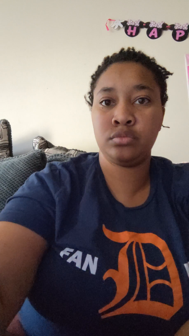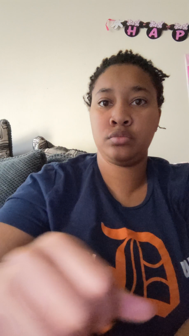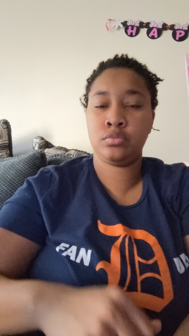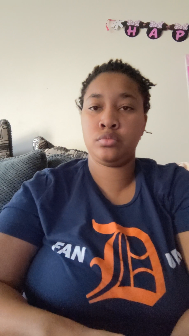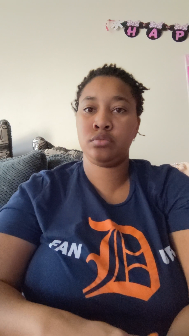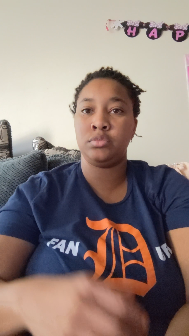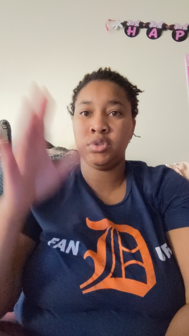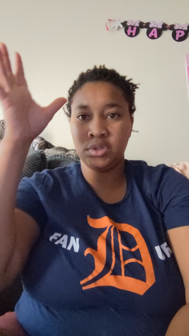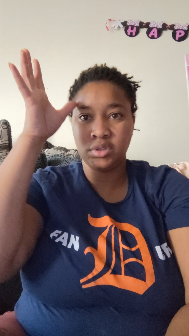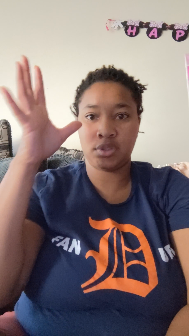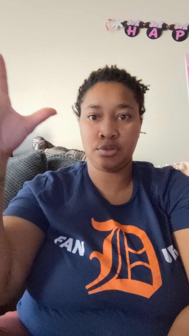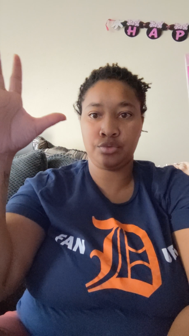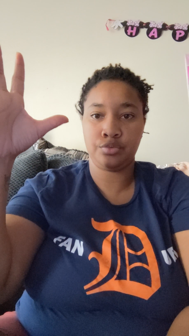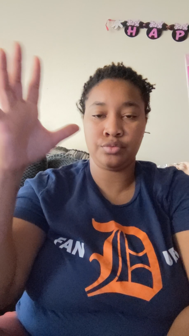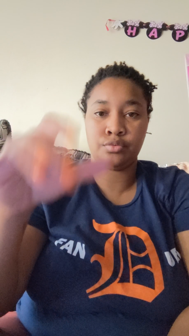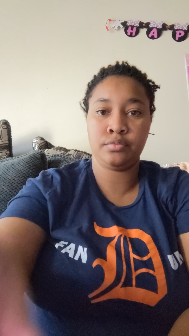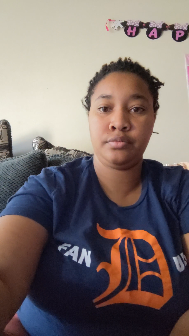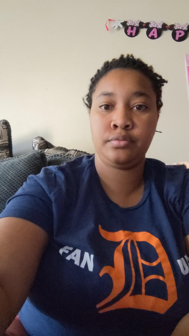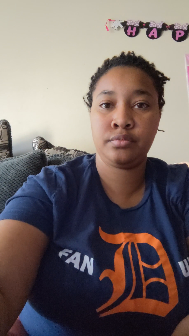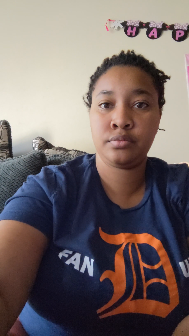deer